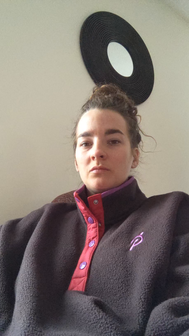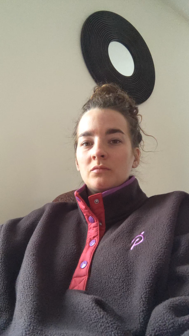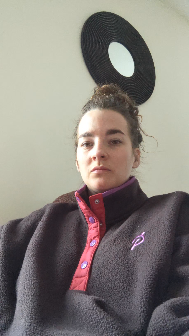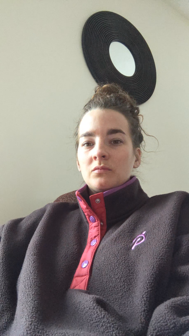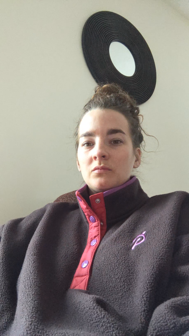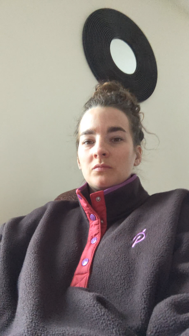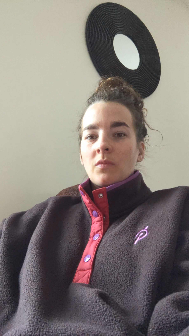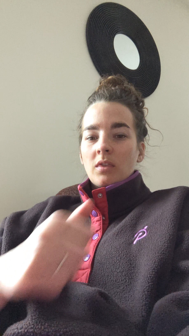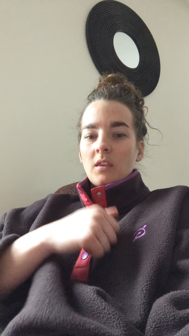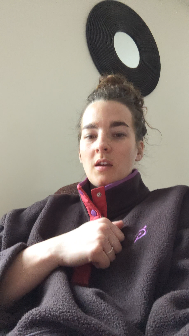love